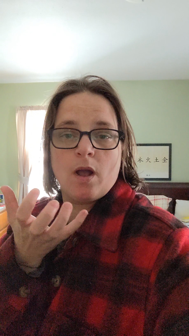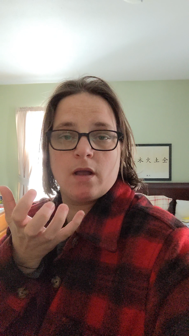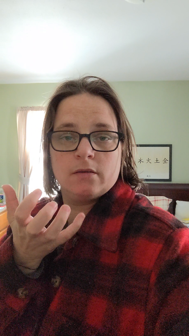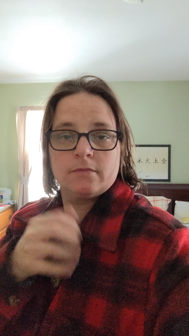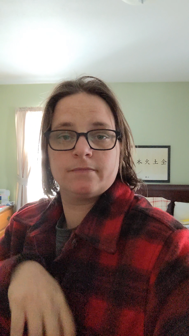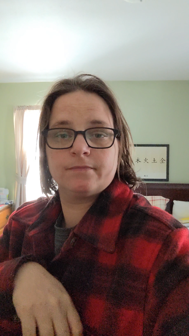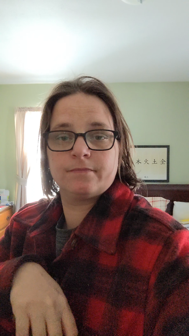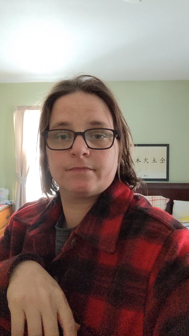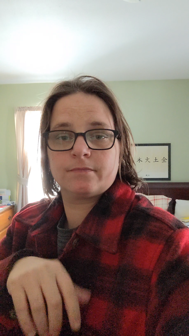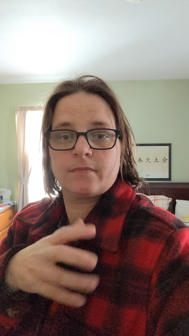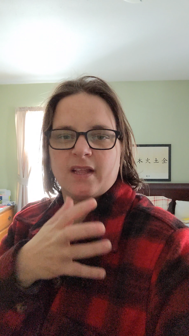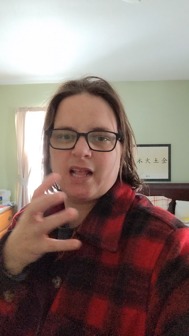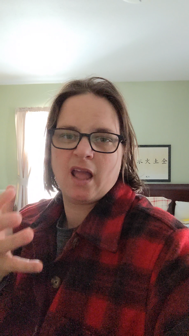a lot